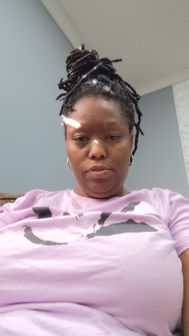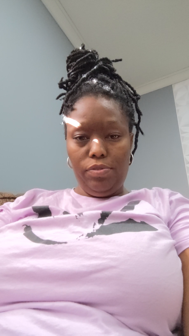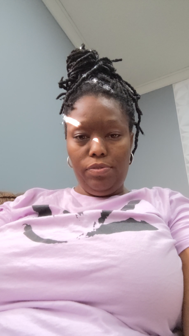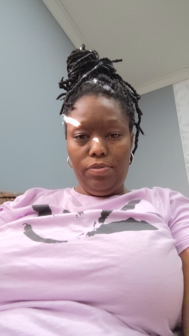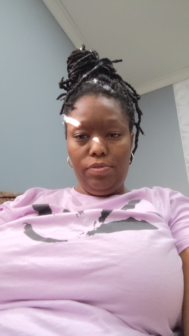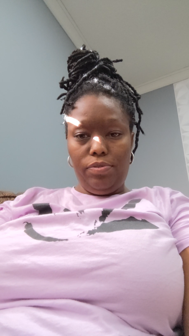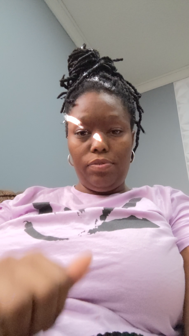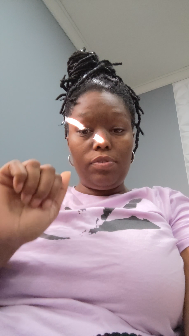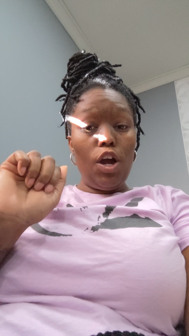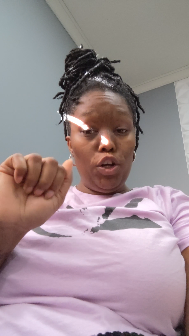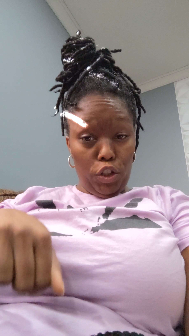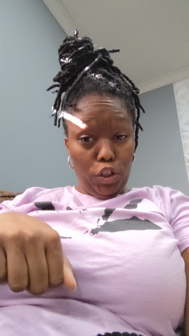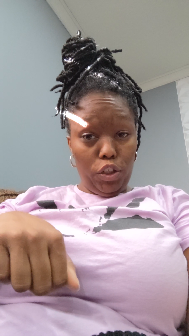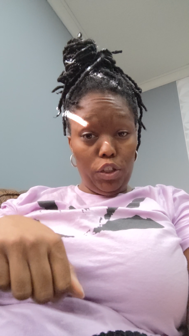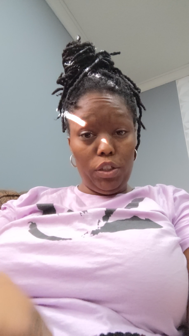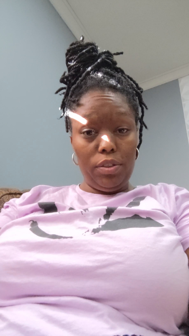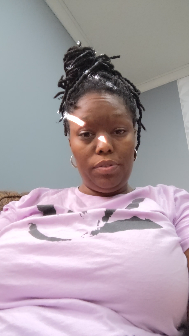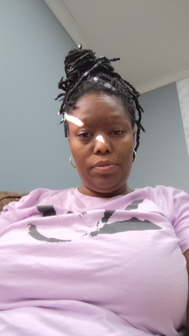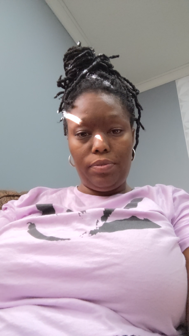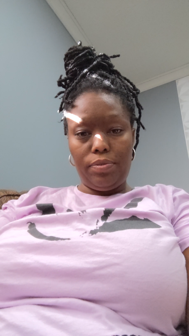could